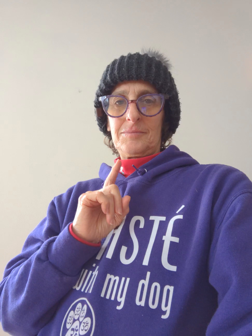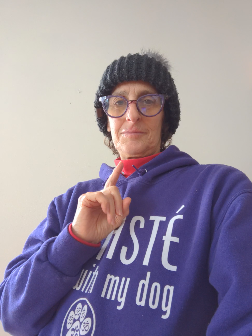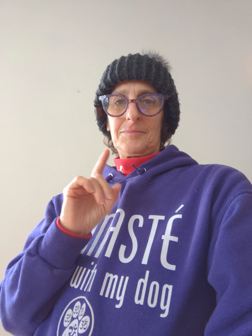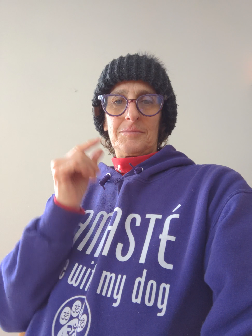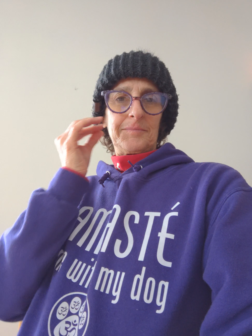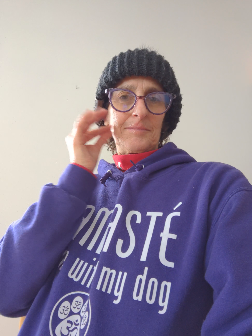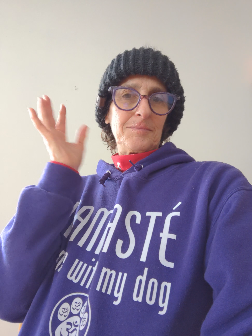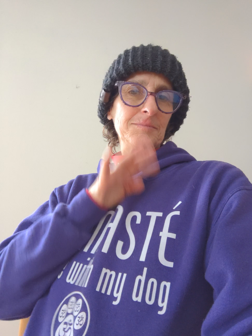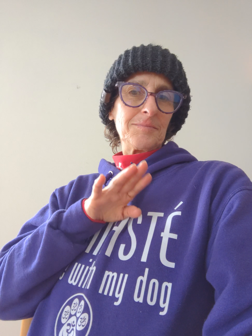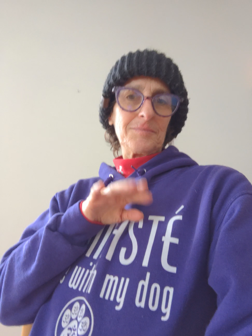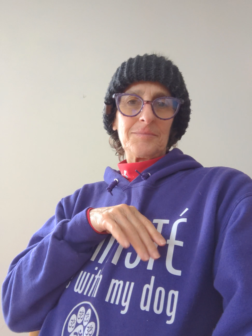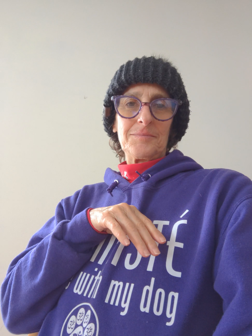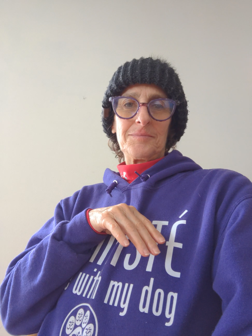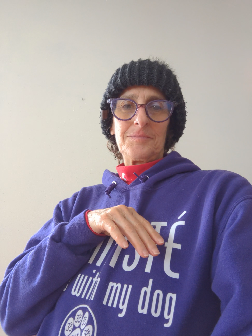bee